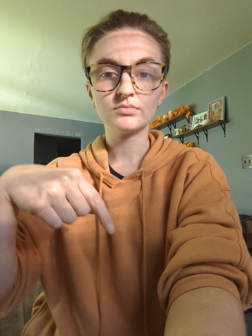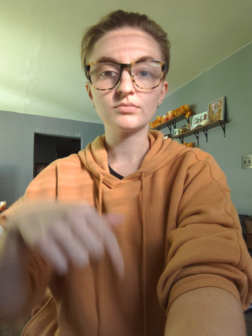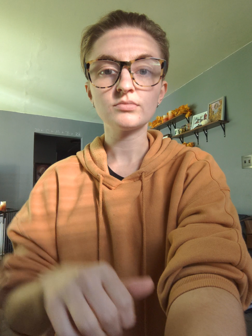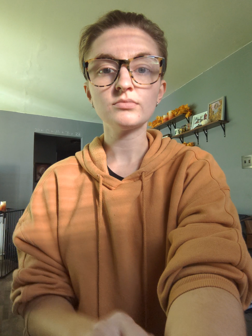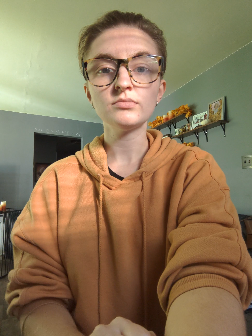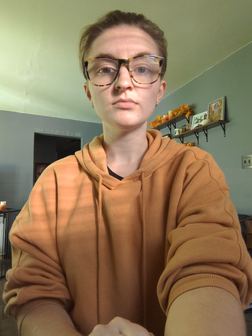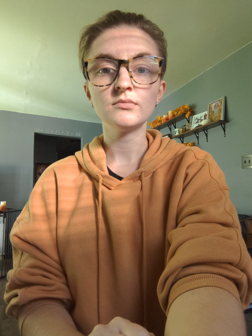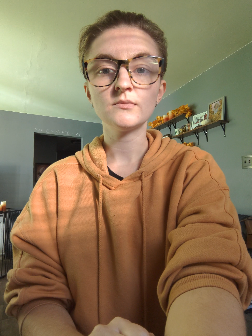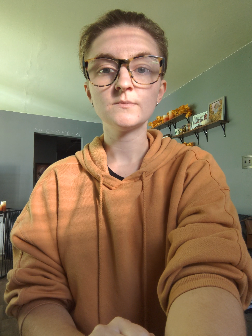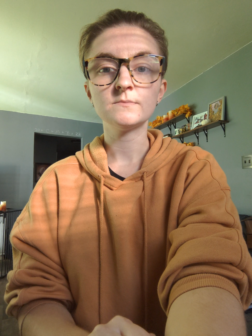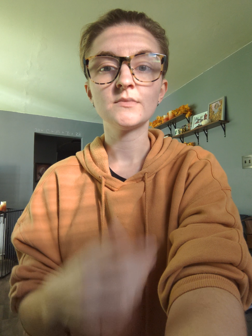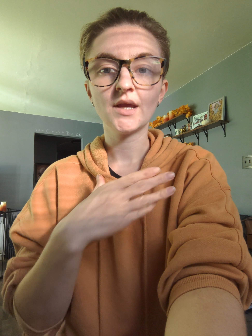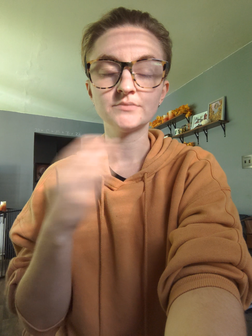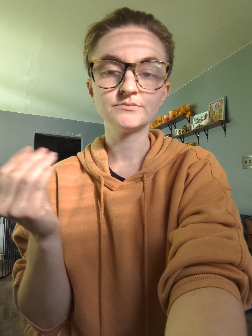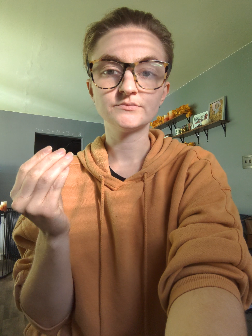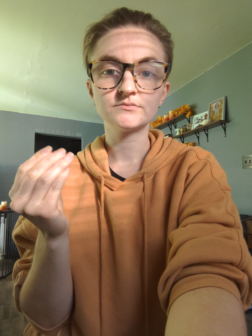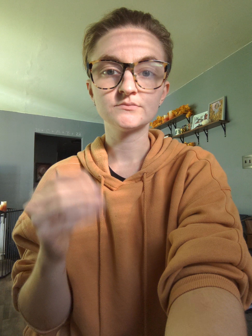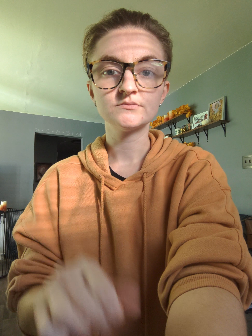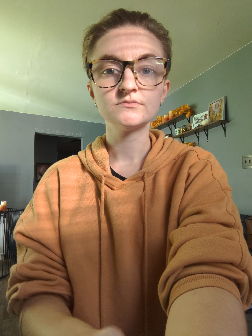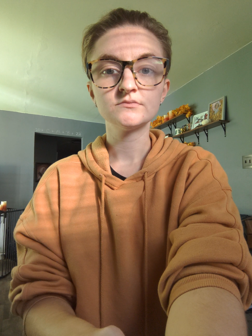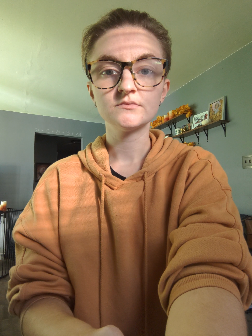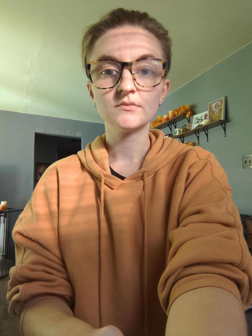and